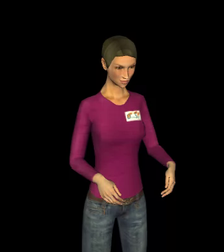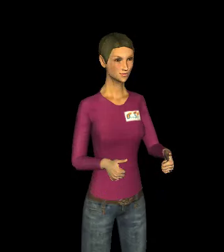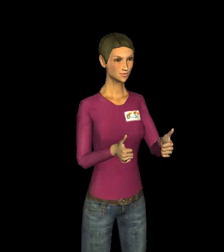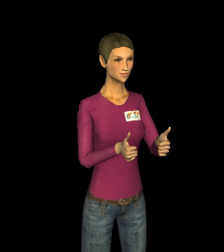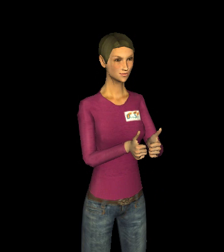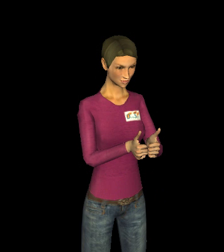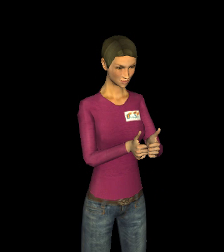مع